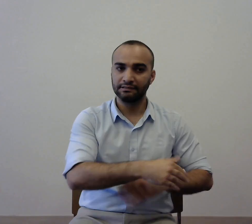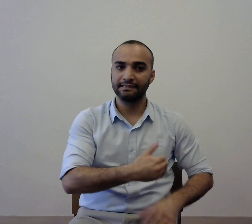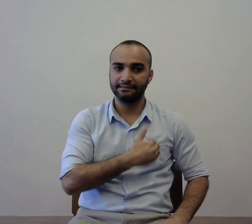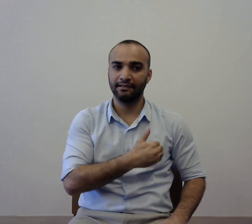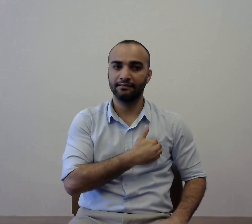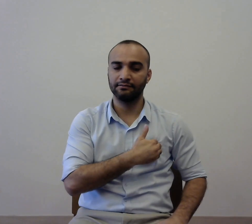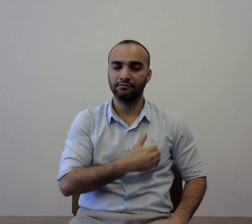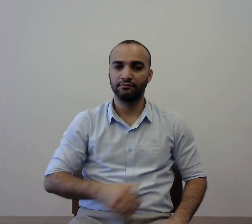istəmək